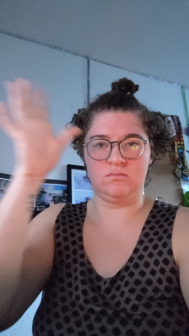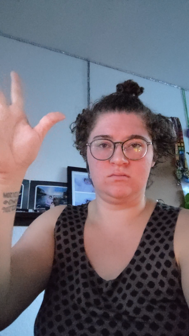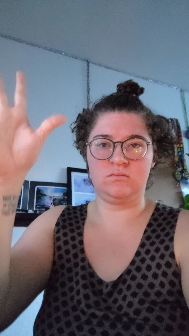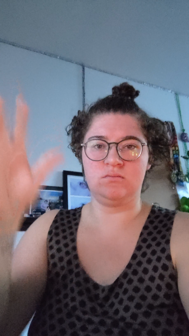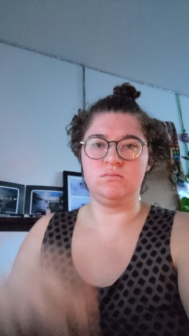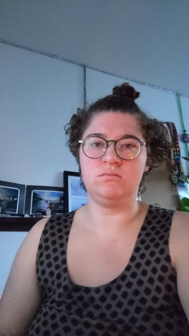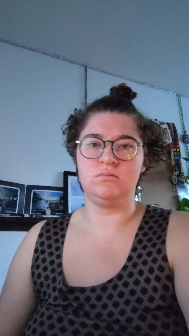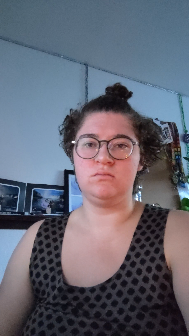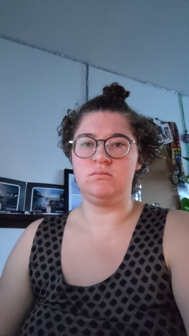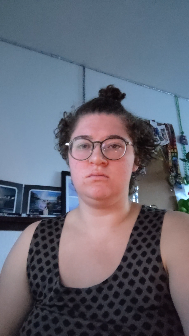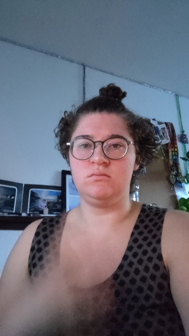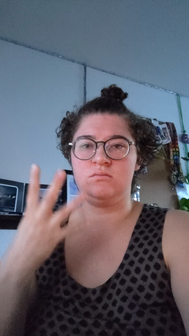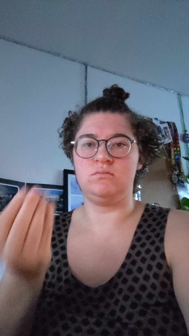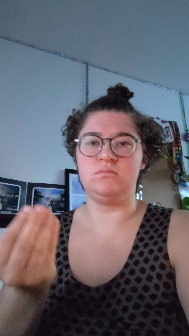got to